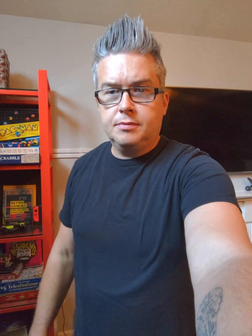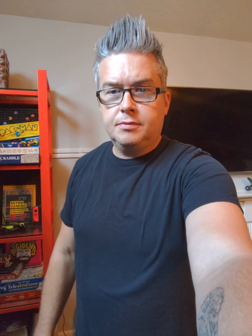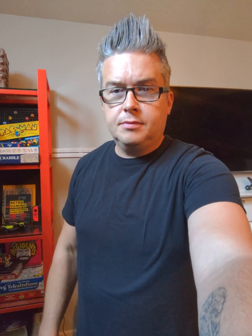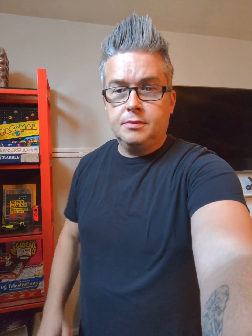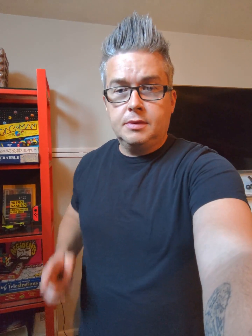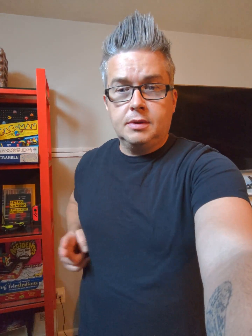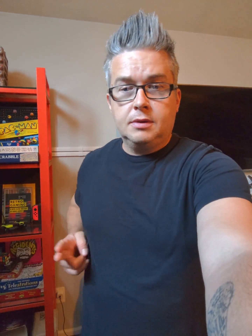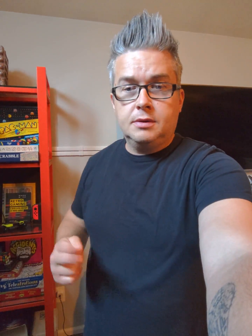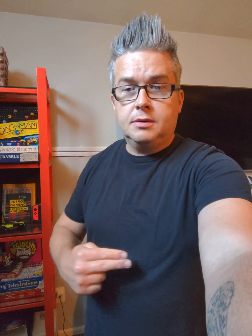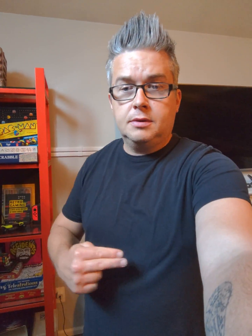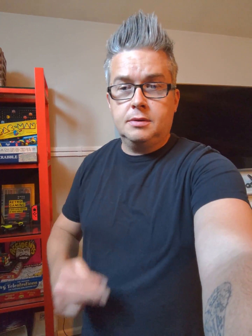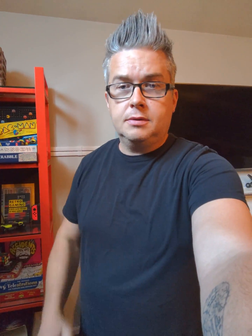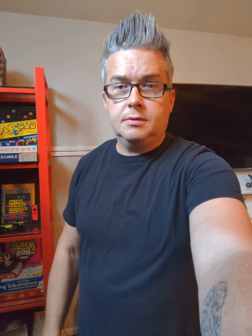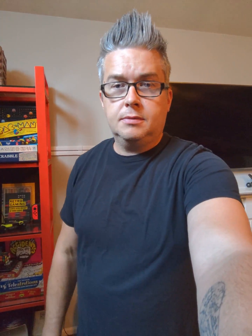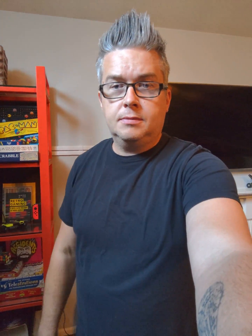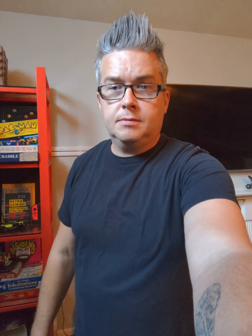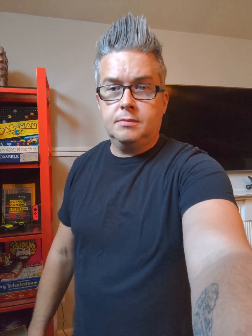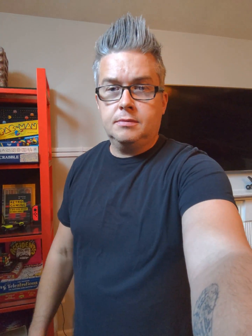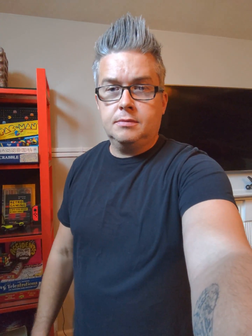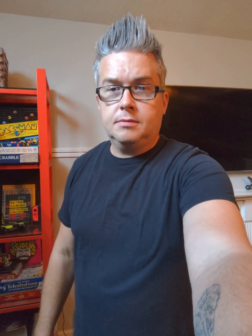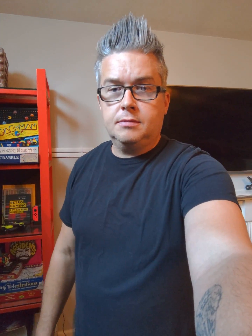belt